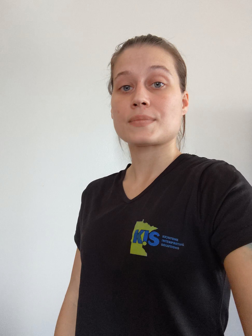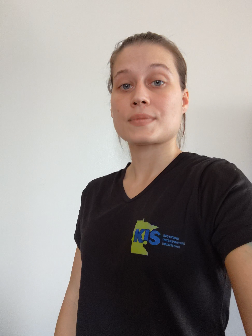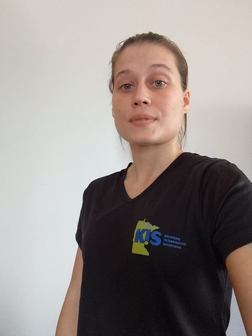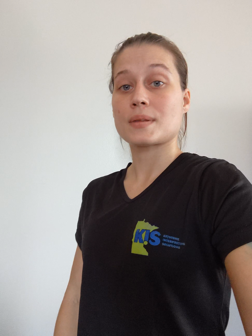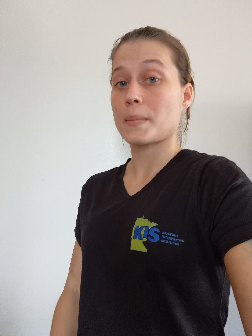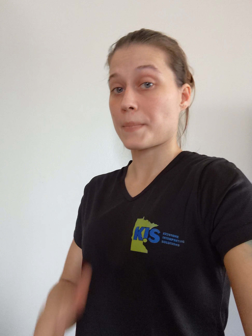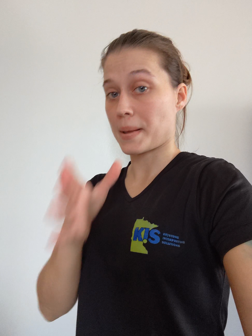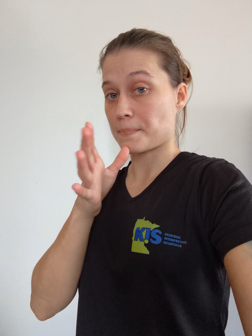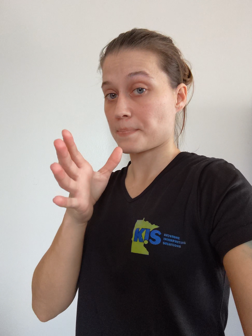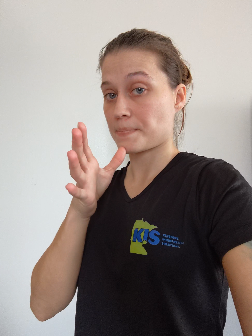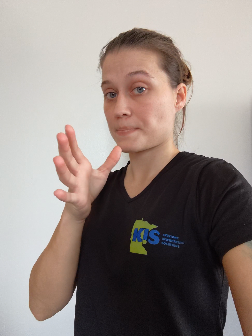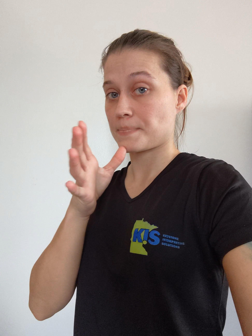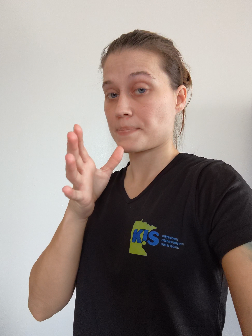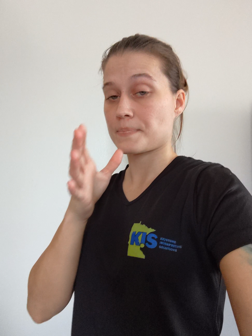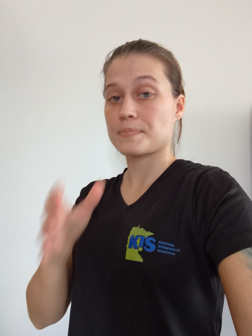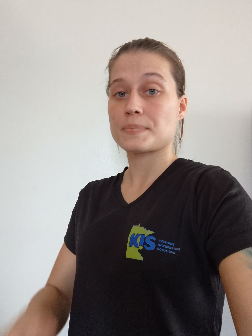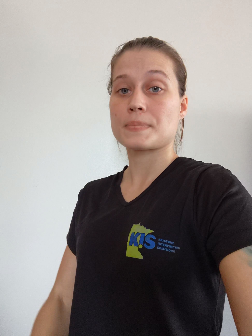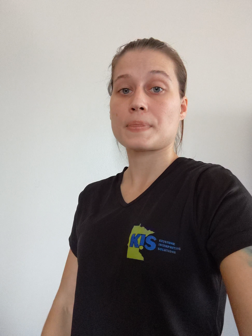mom